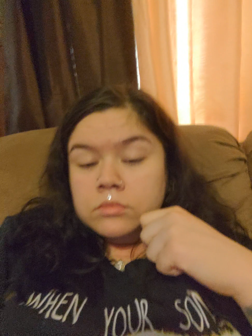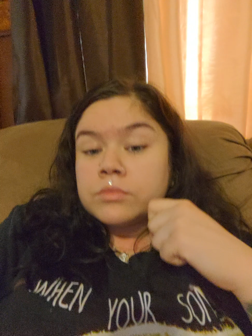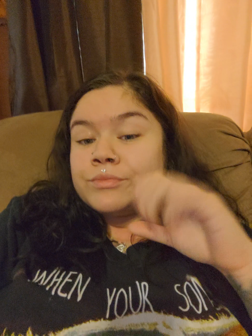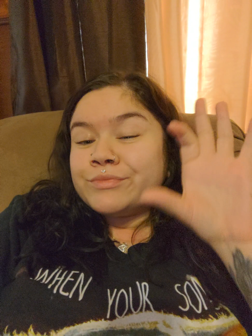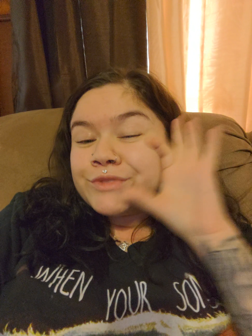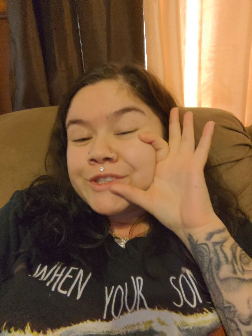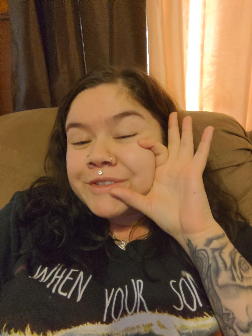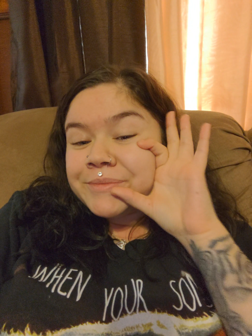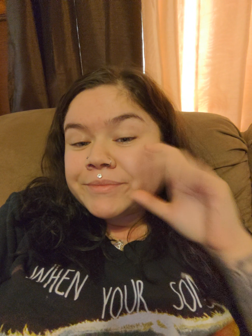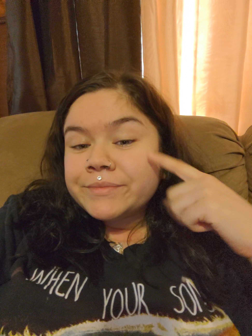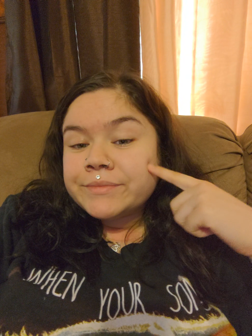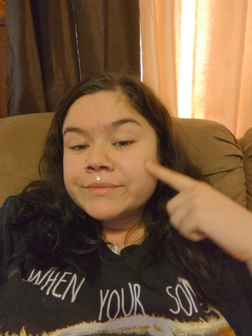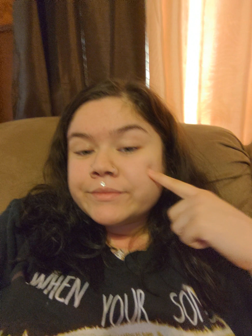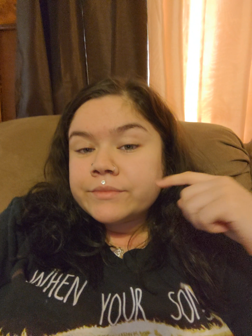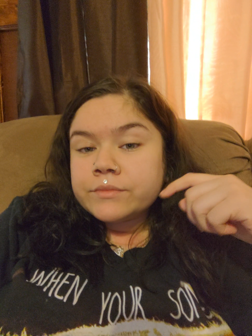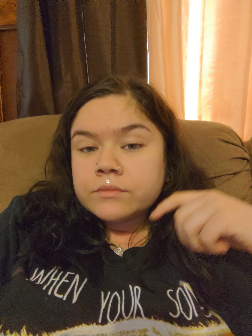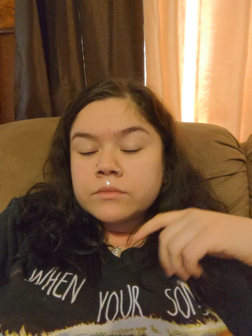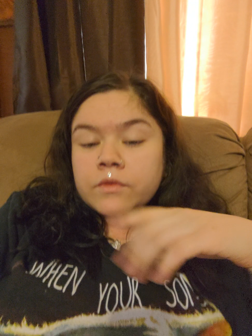cheek